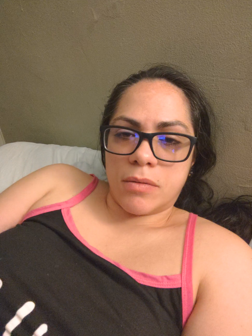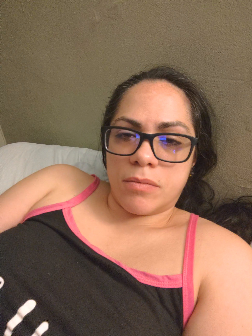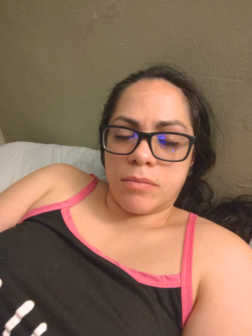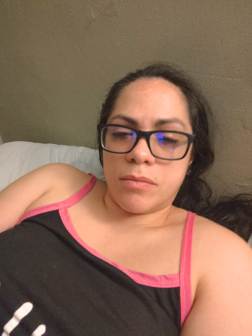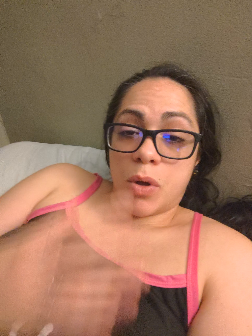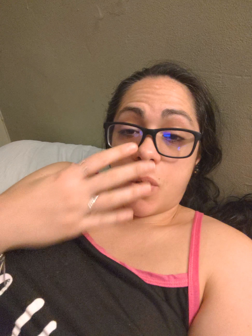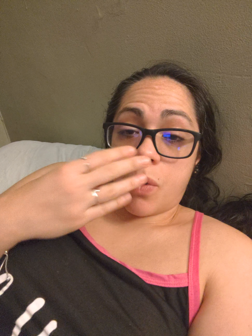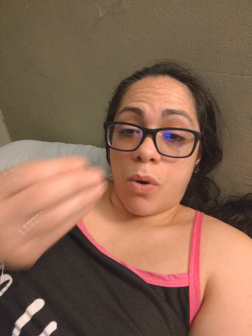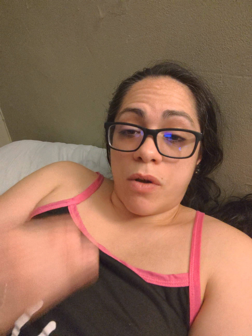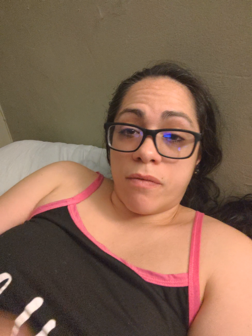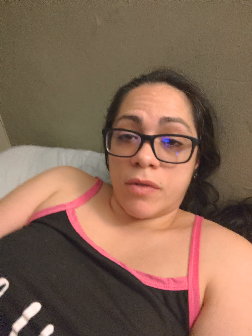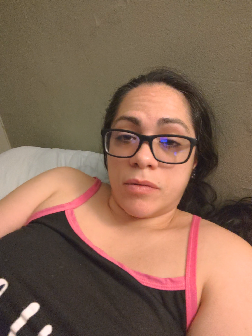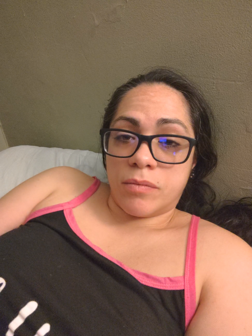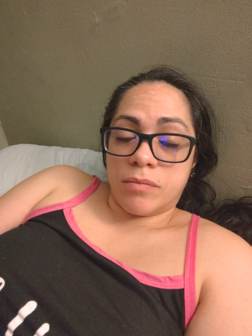wolf